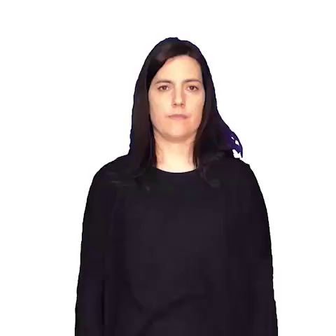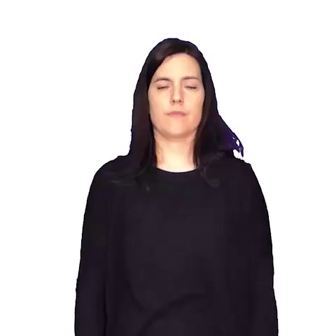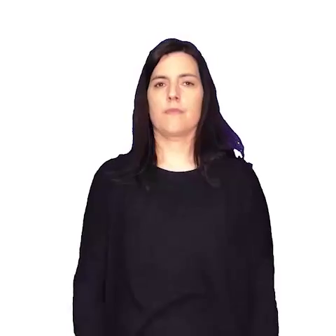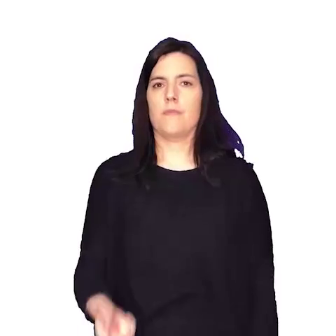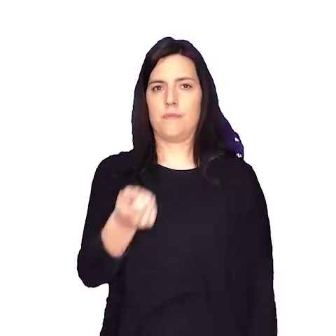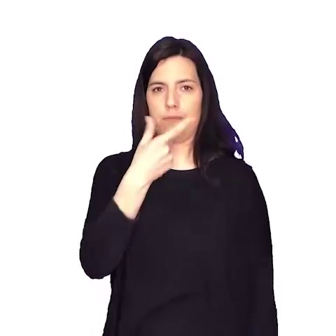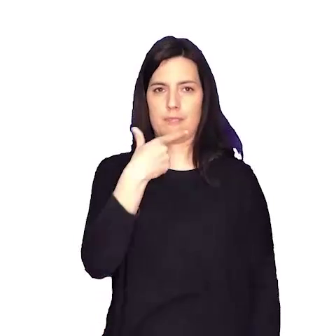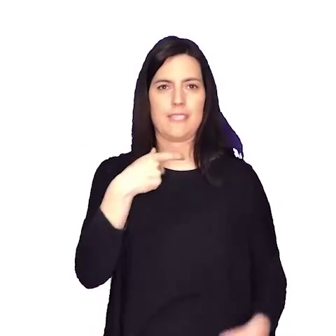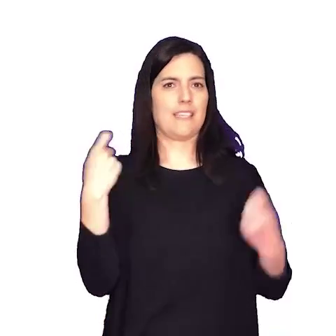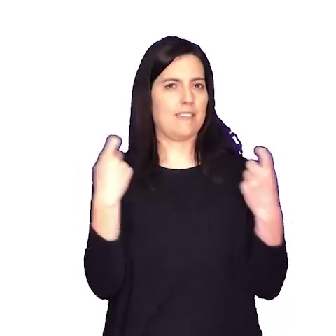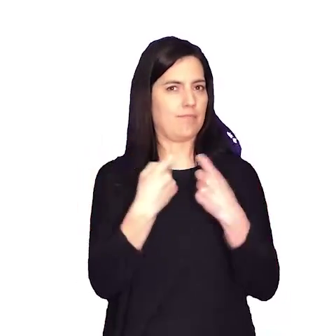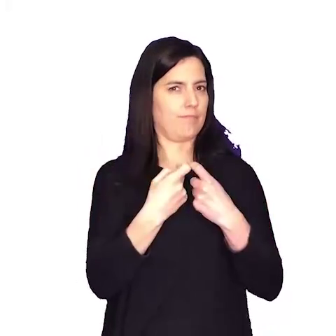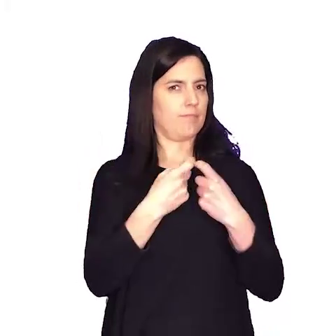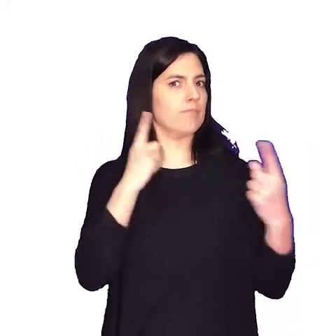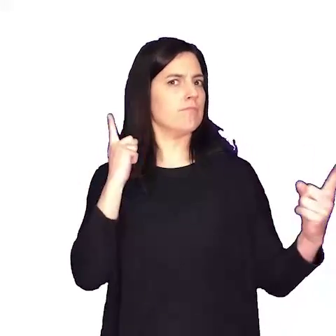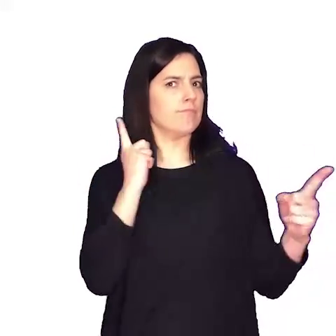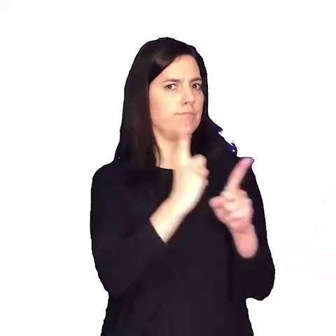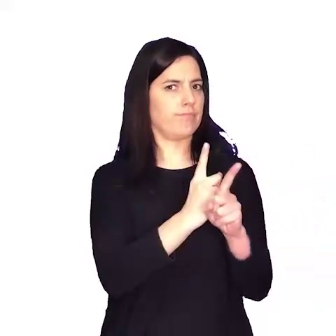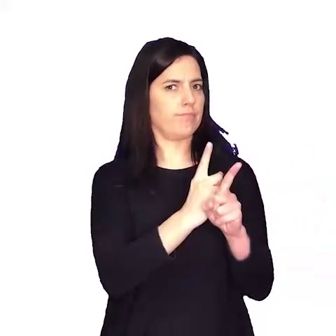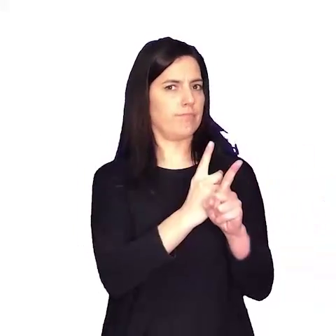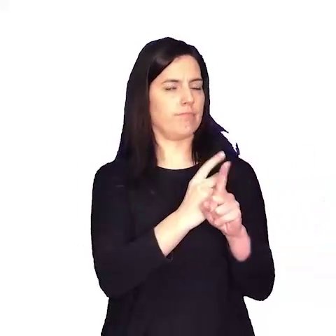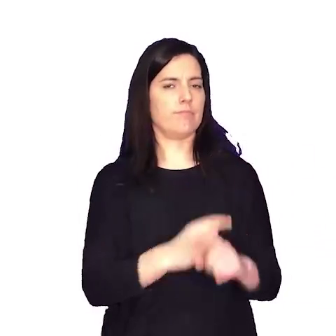droga alergia contra